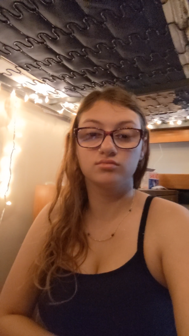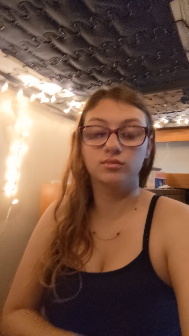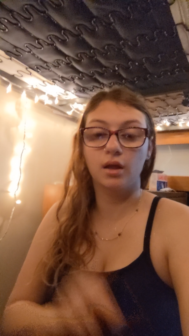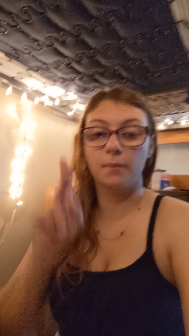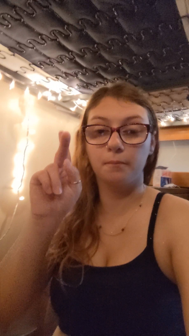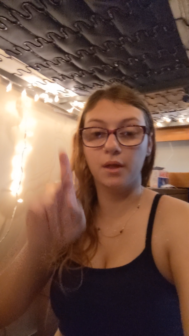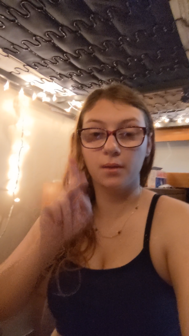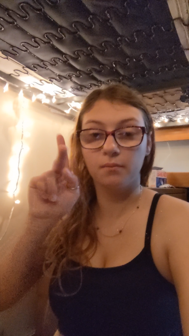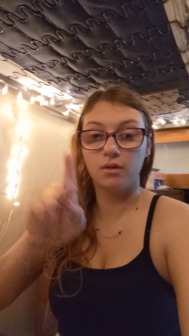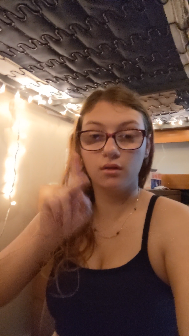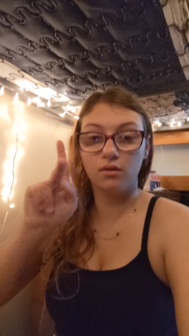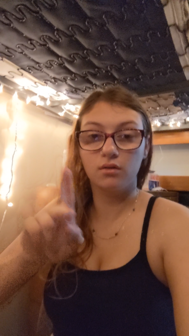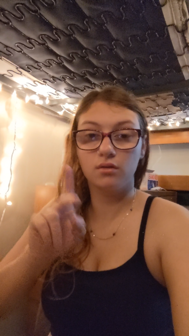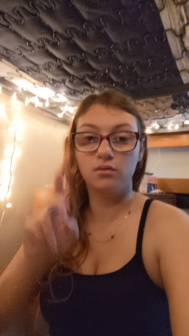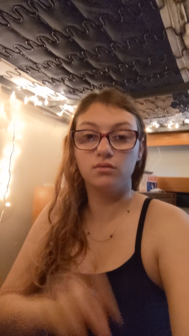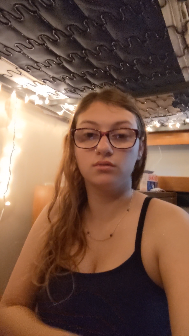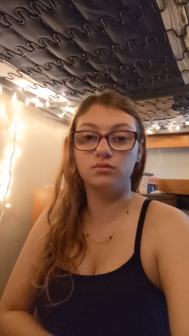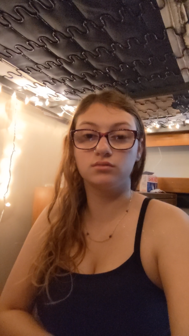people